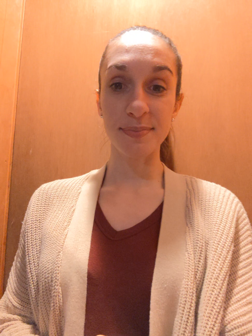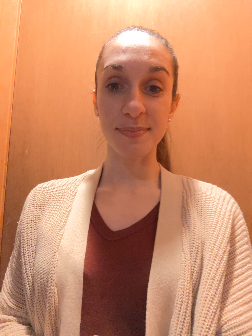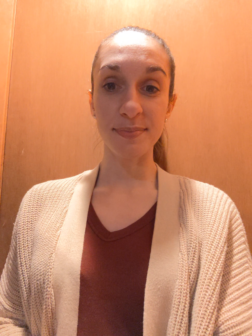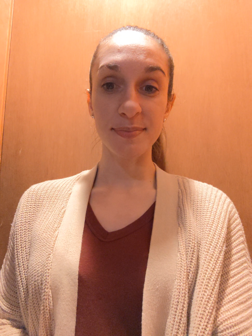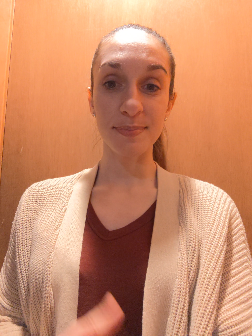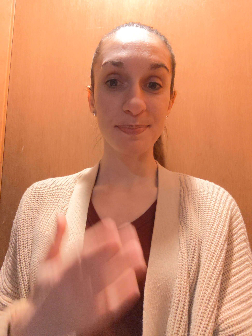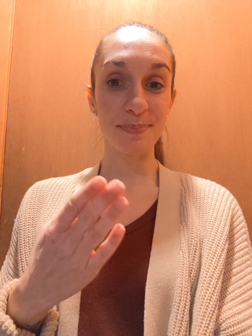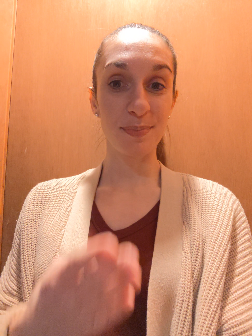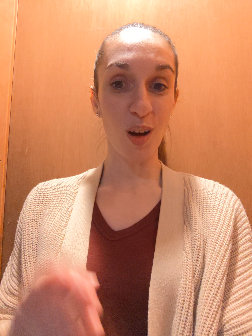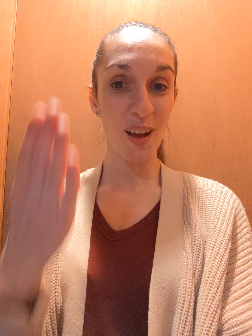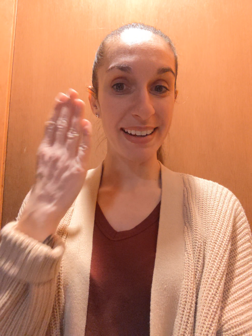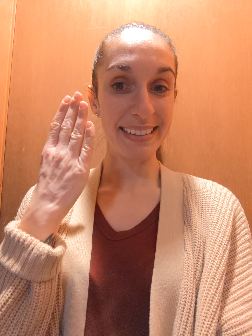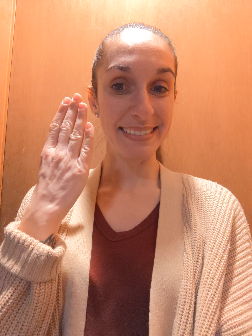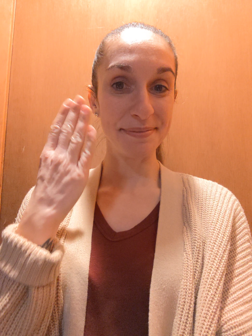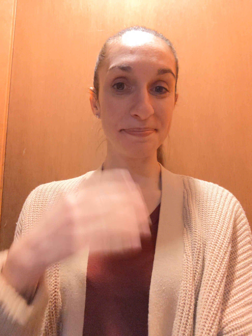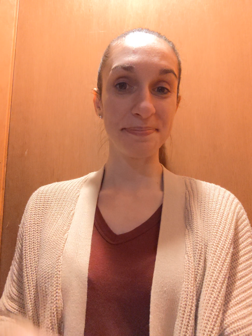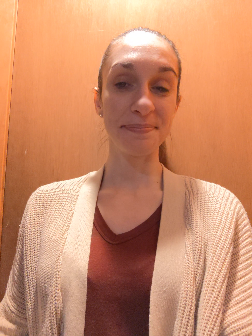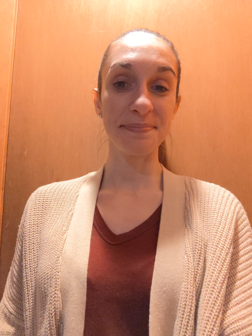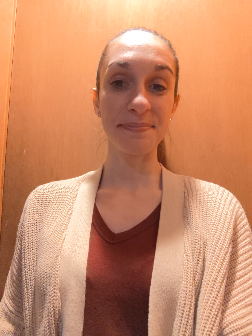morning